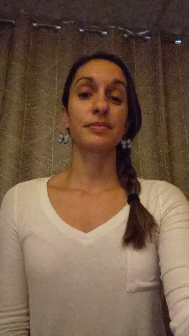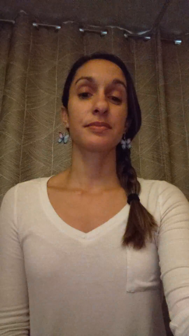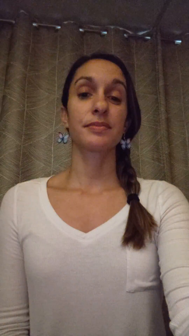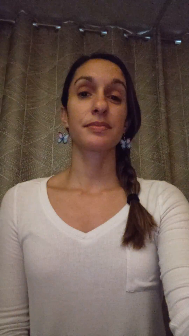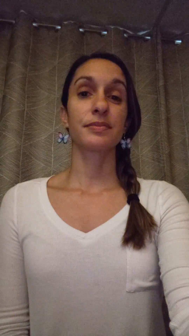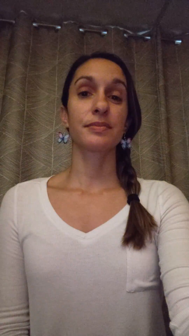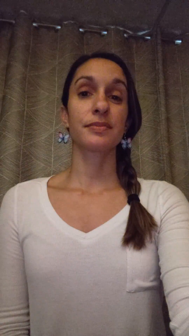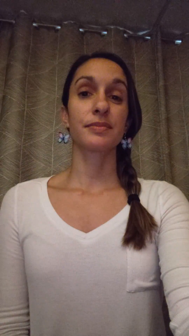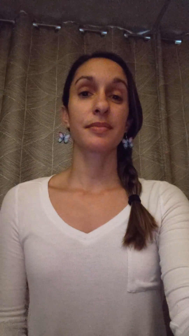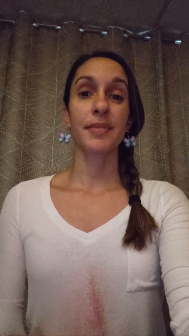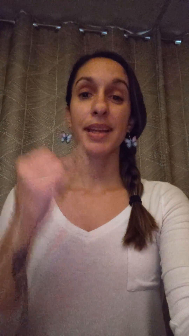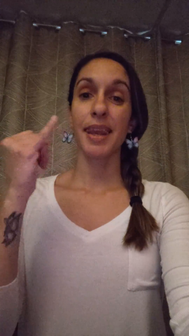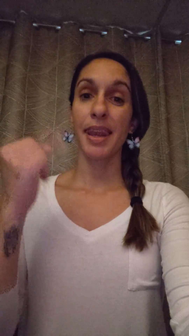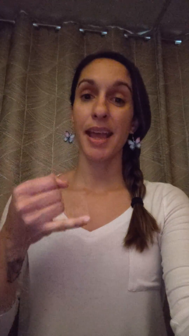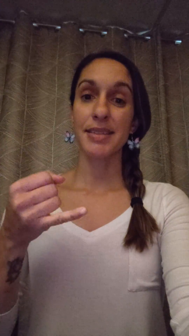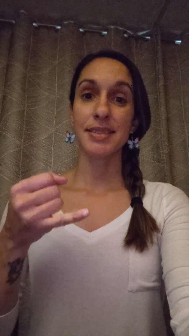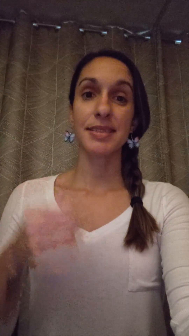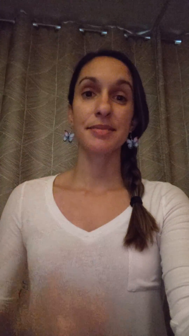last